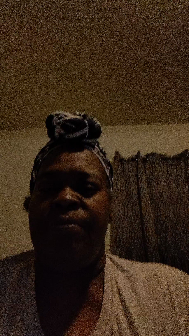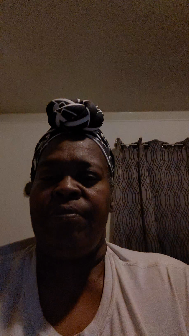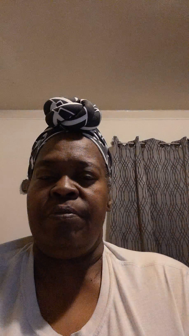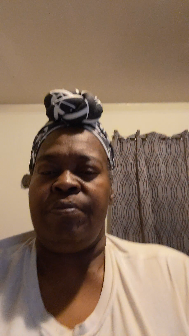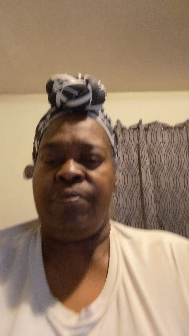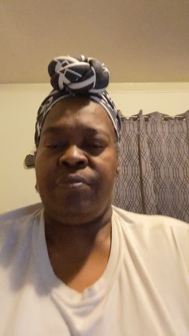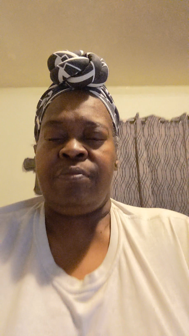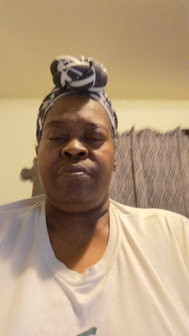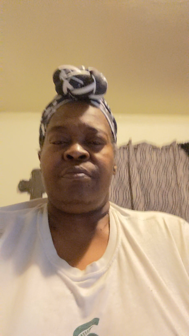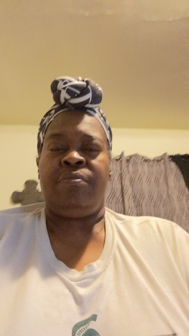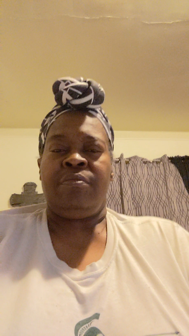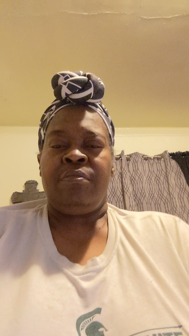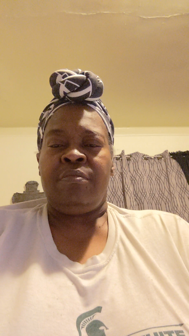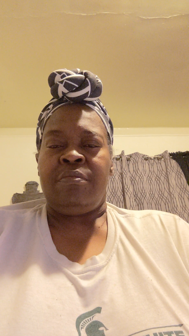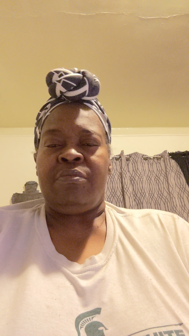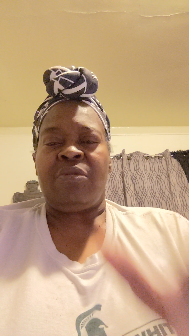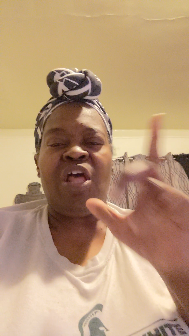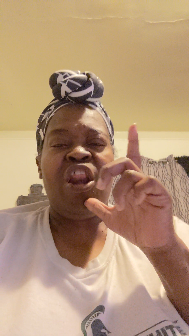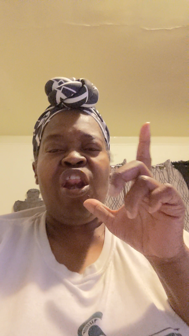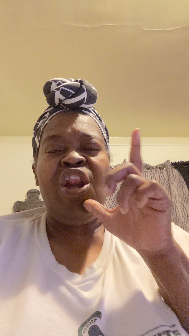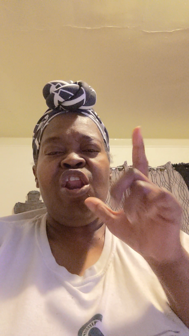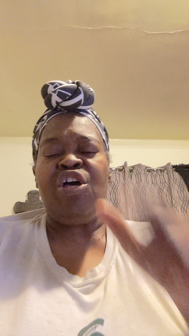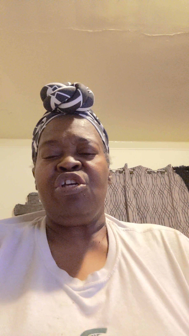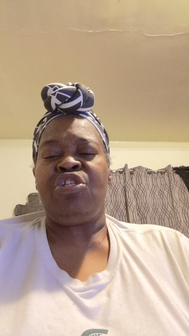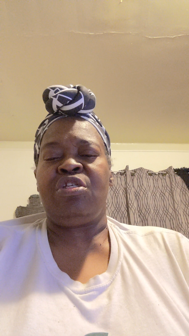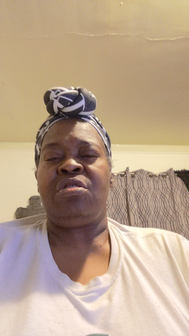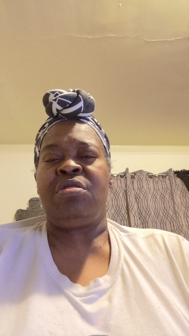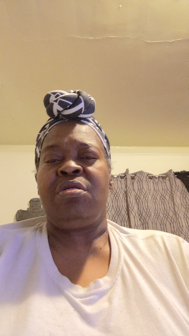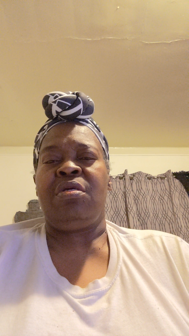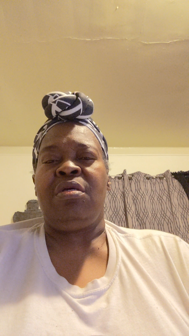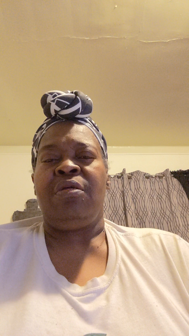lunch